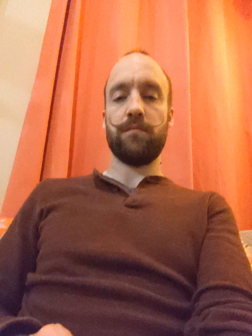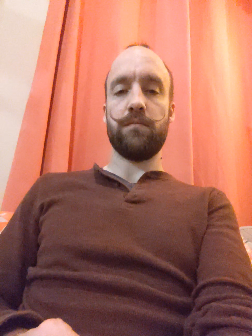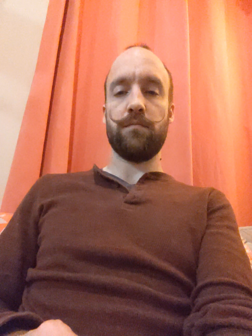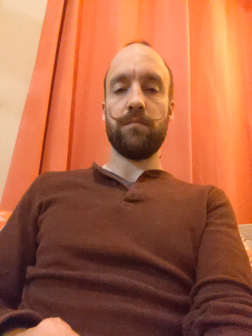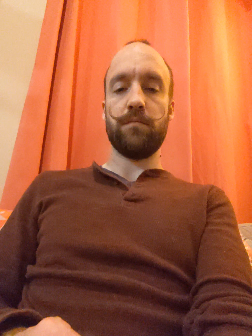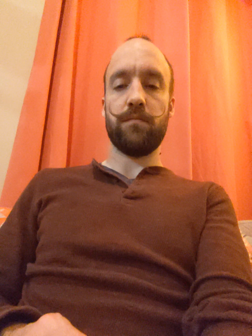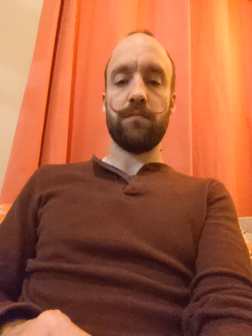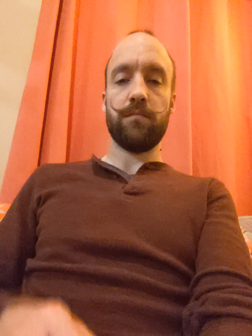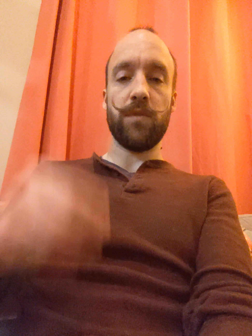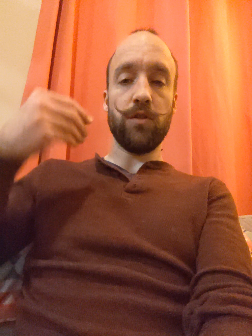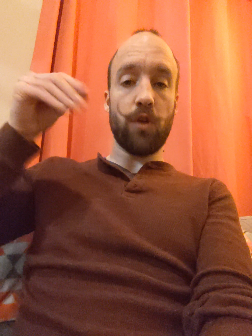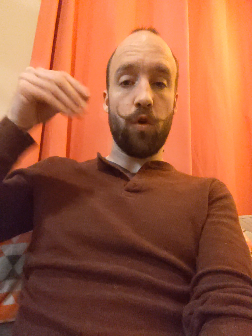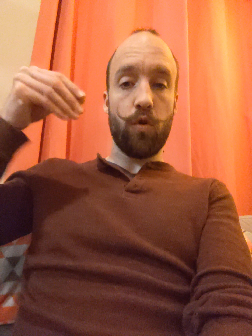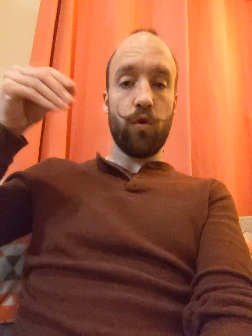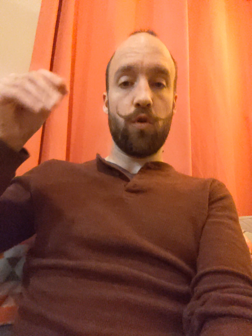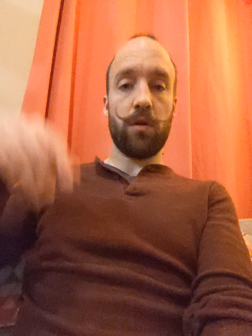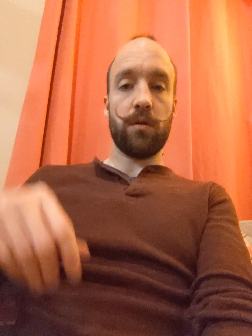store